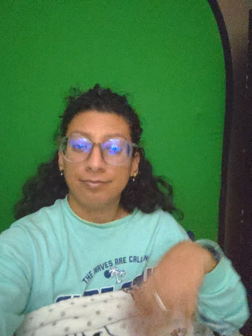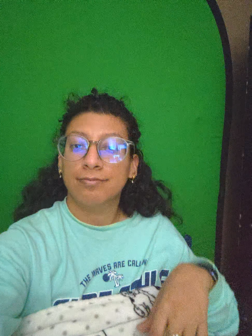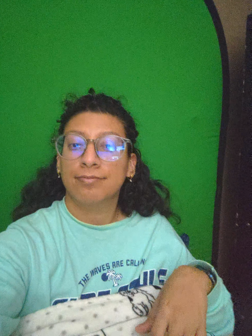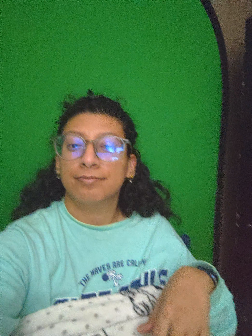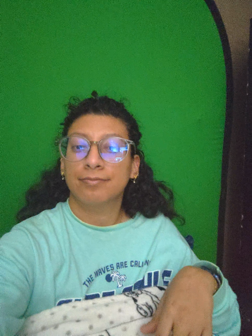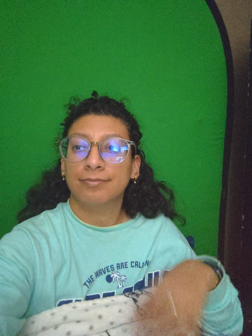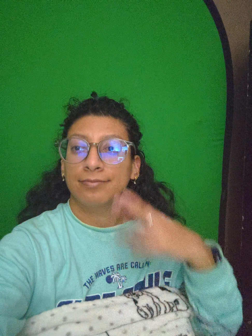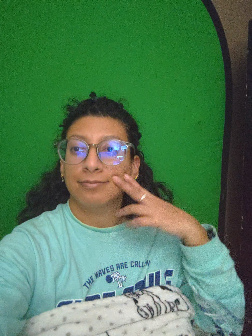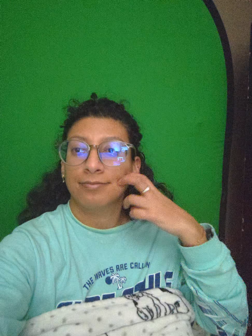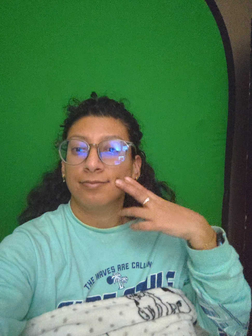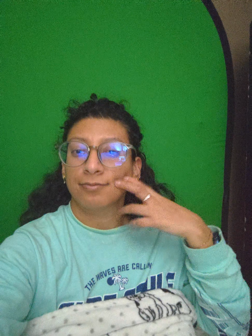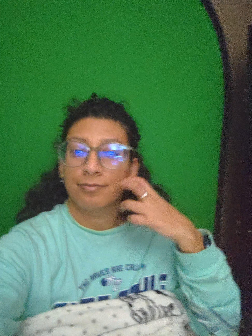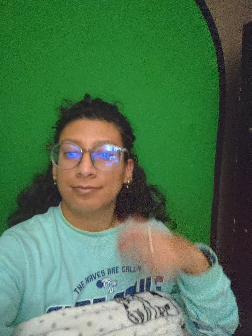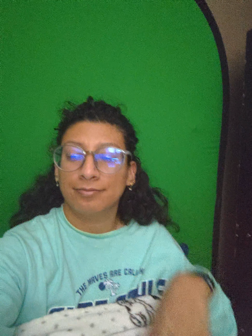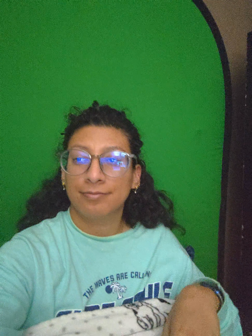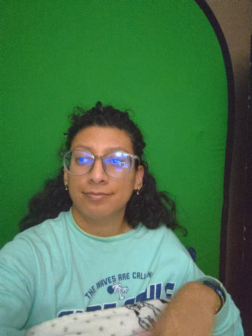gum